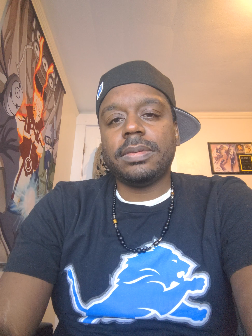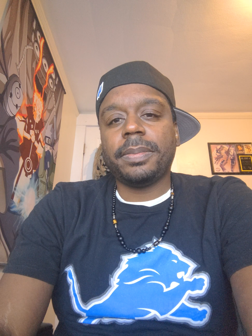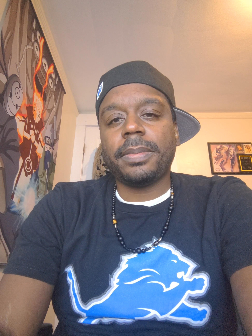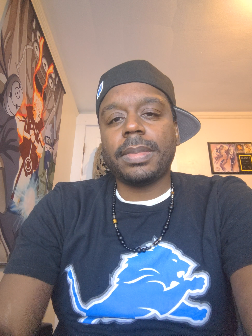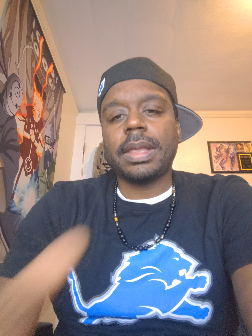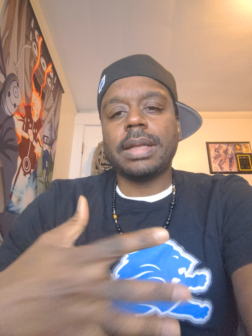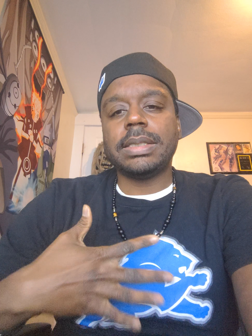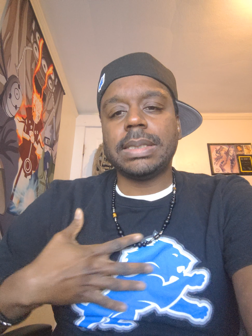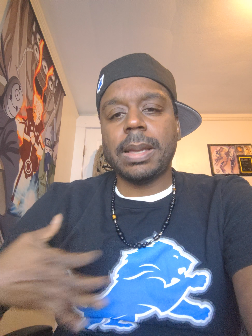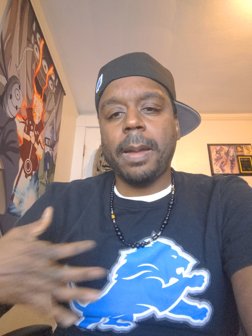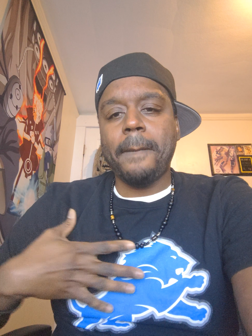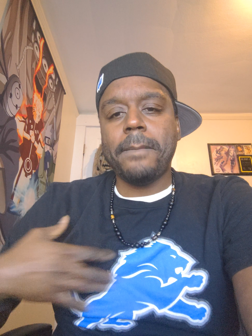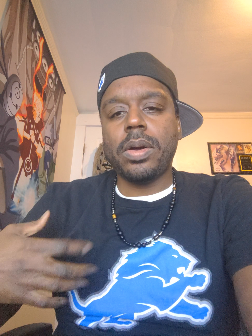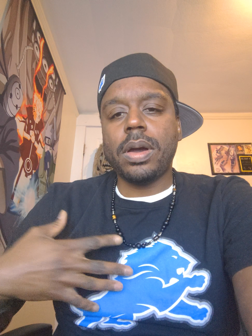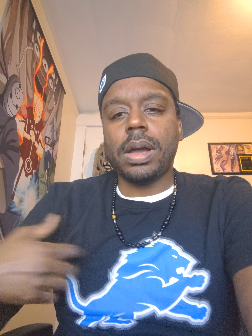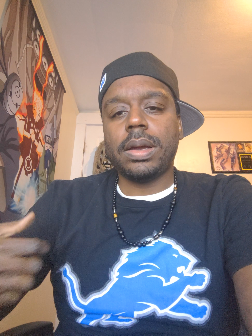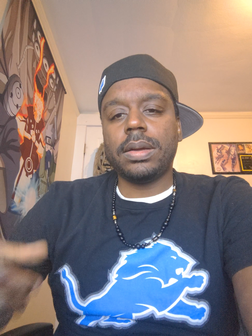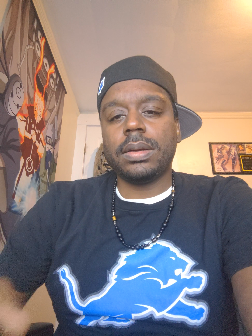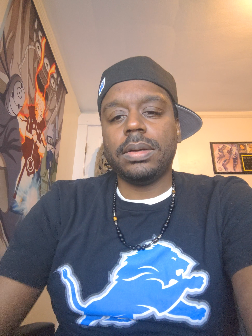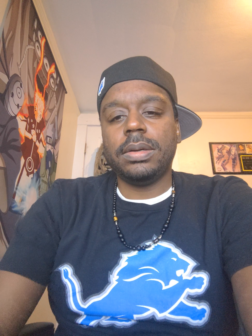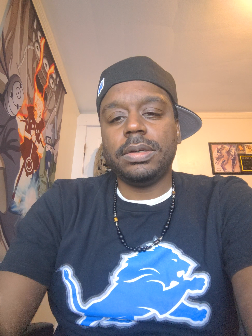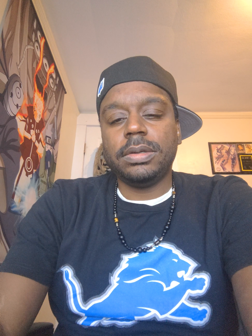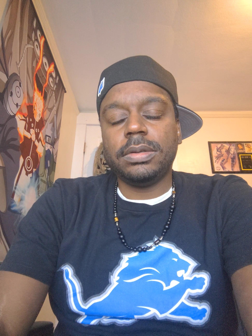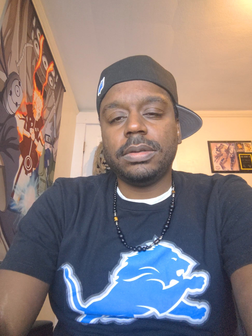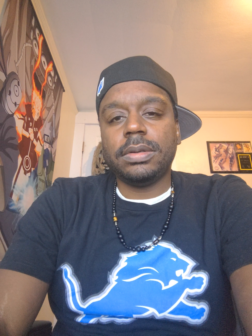zebra